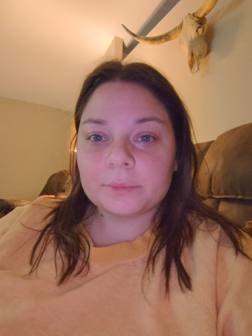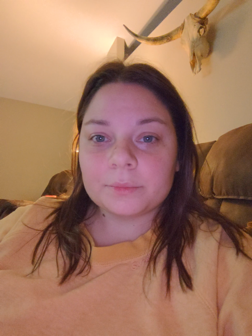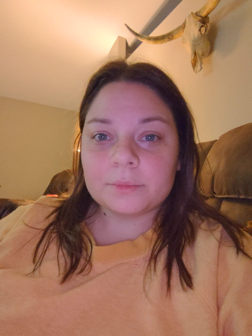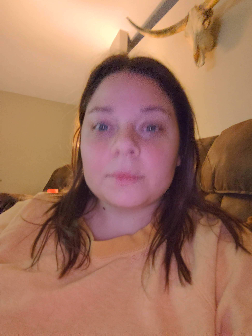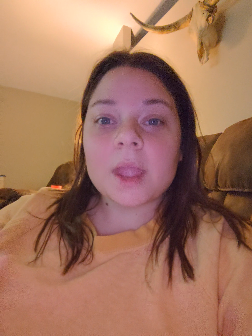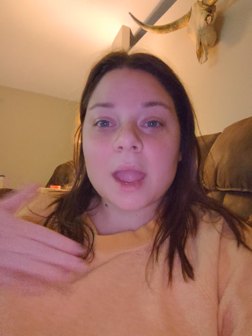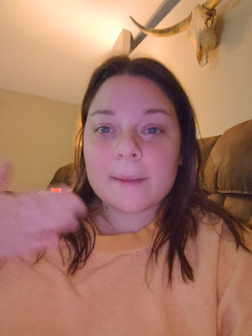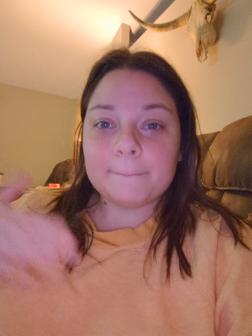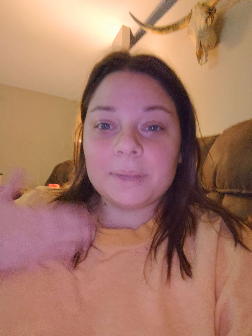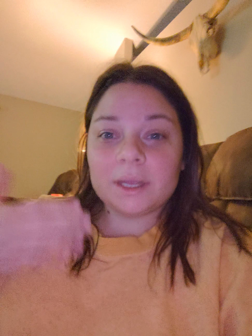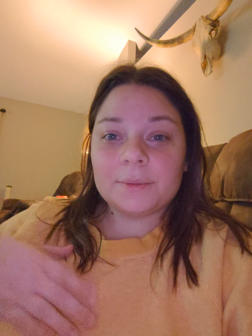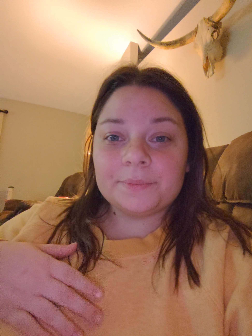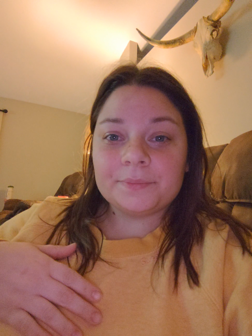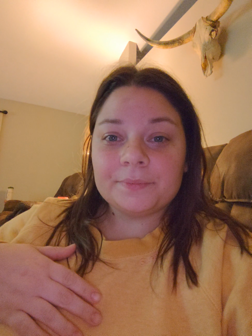happy